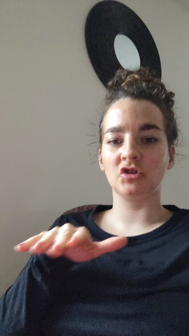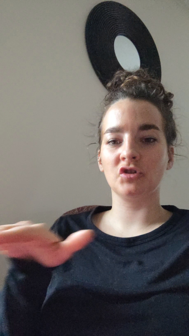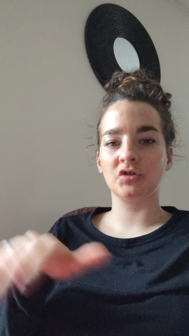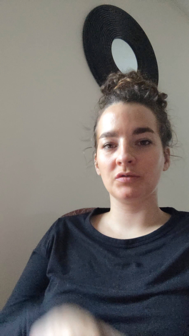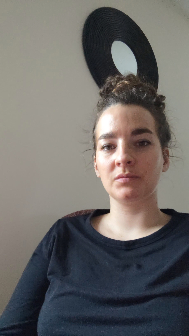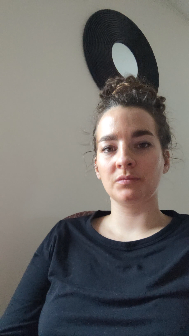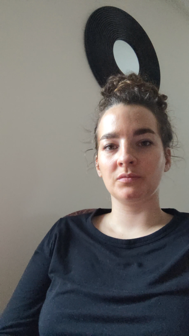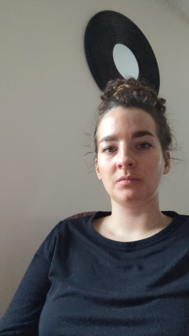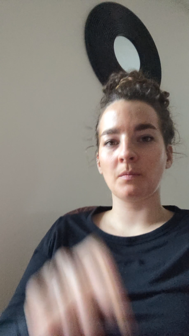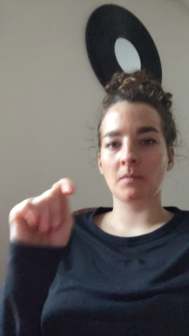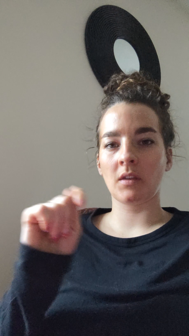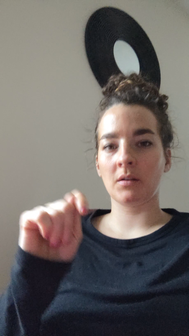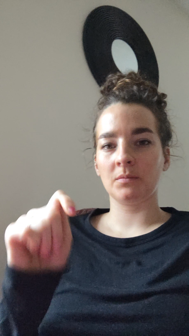bathroom